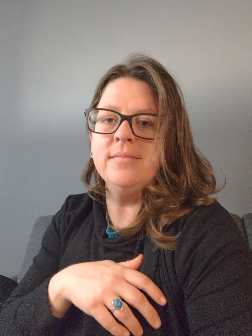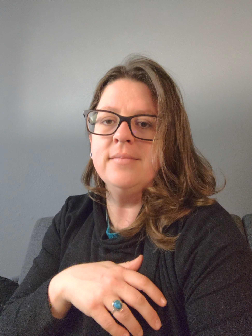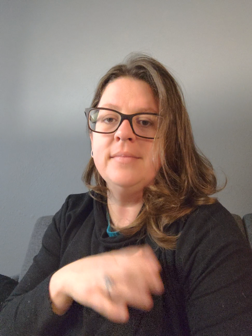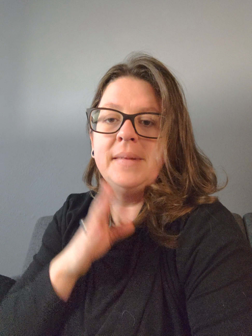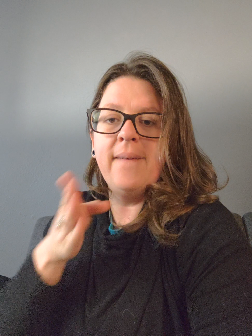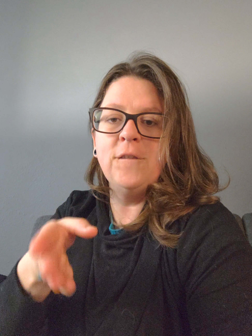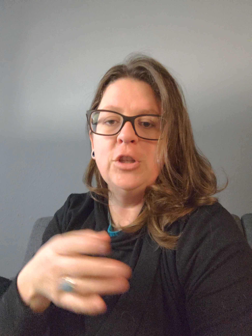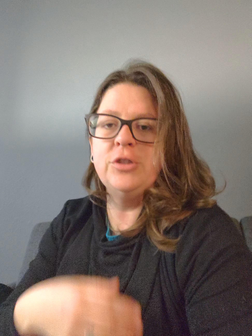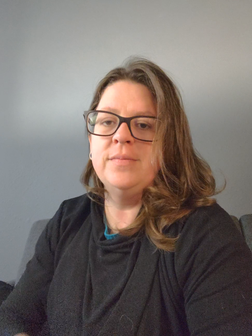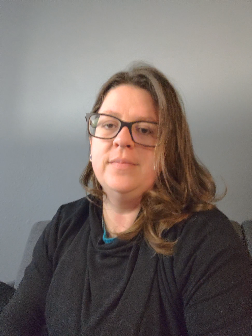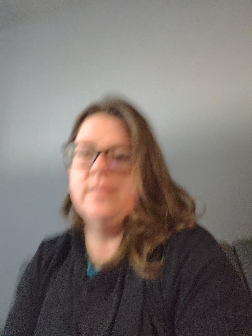after